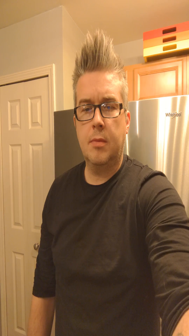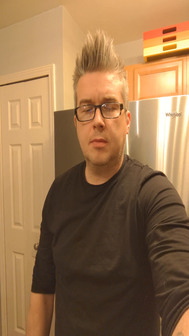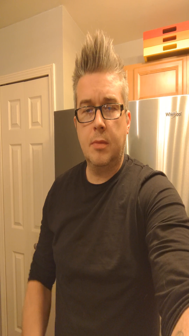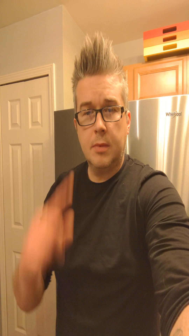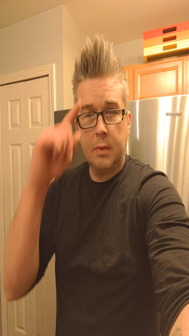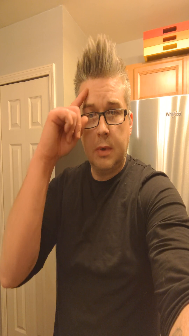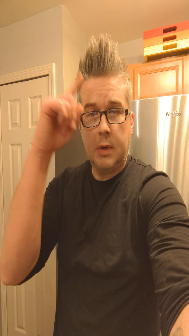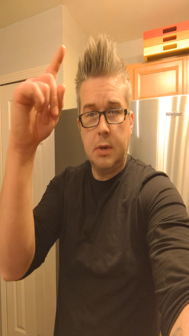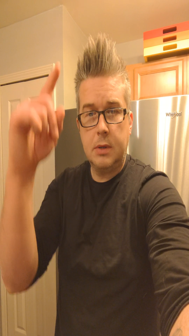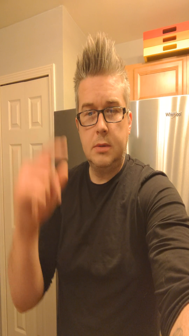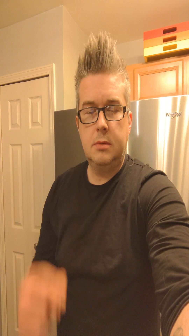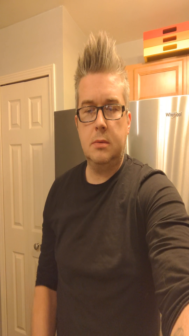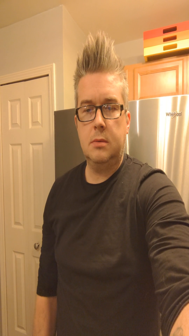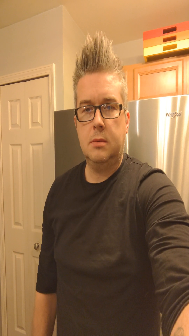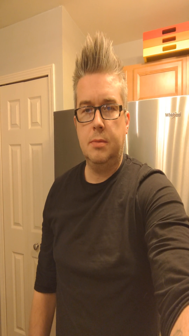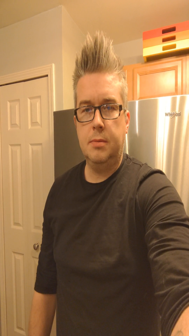penny